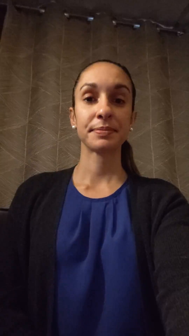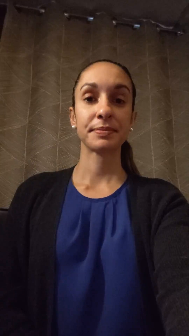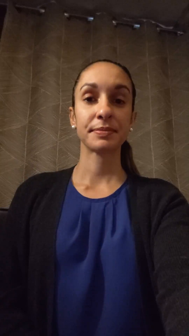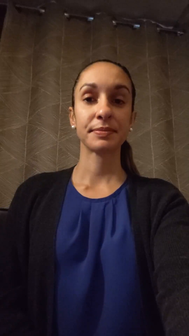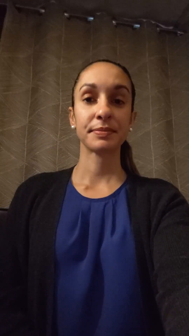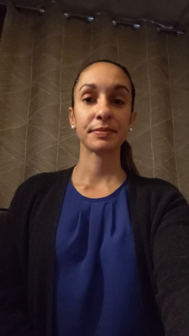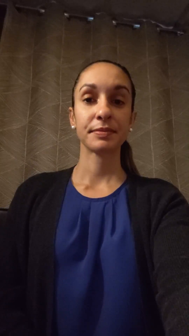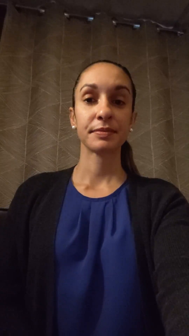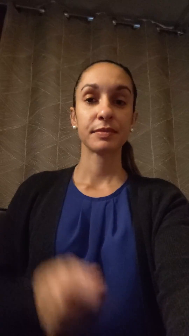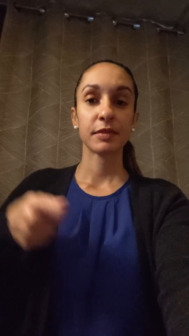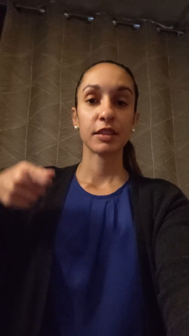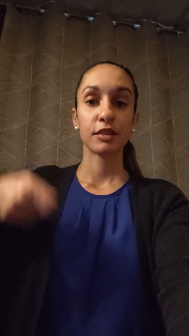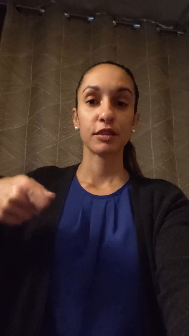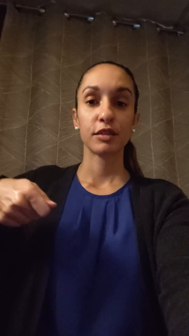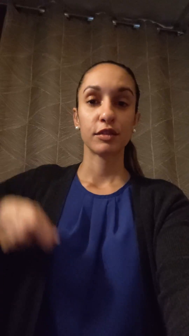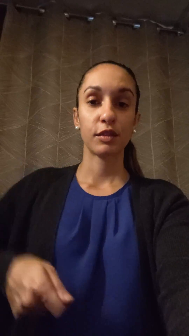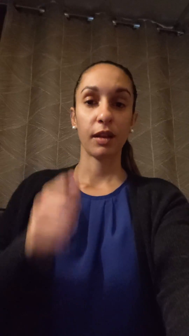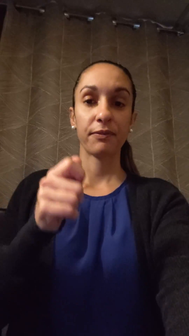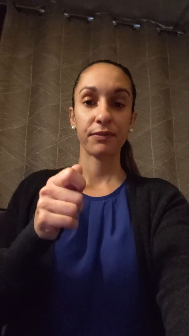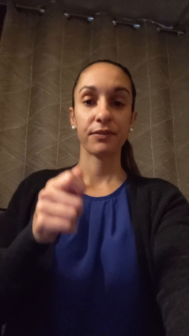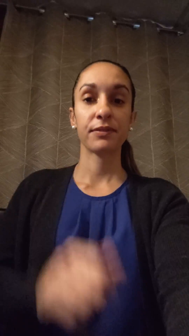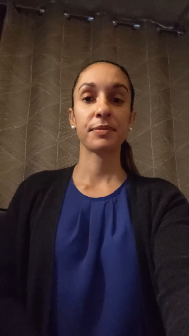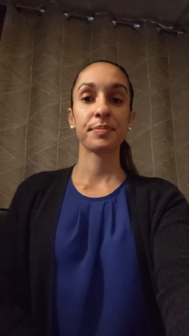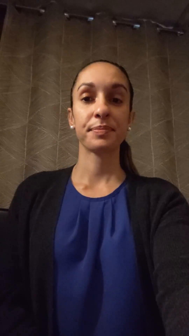shovel